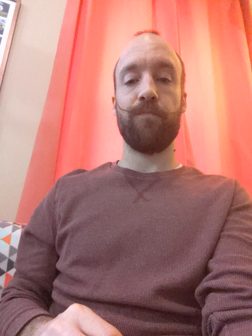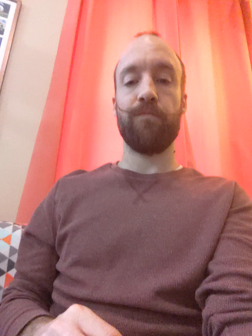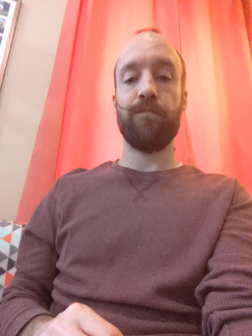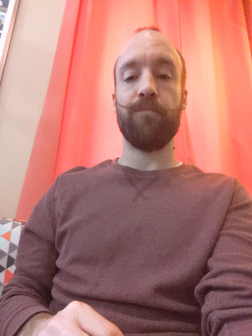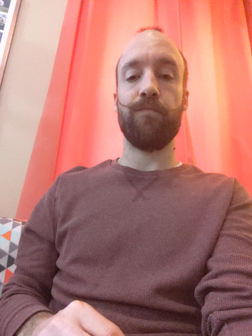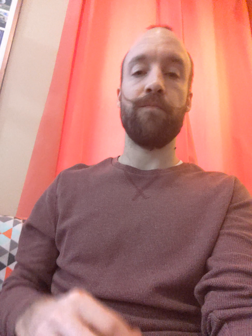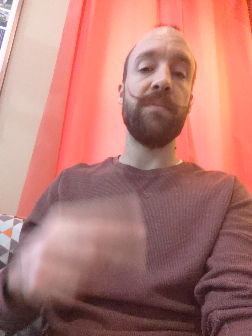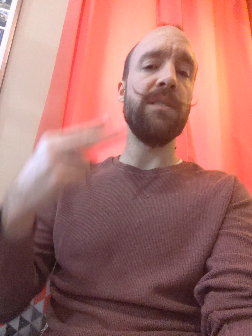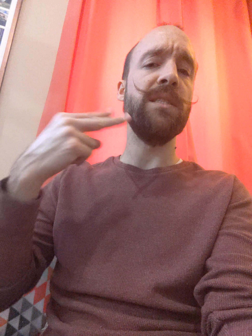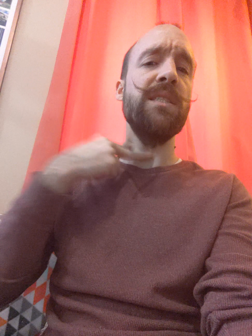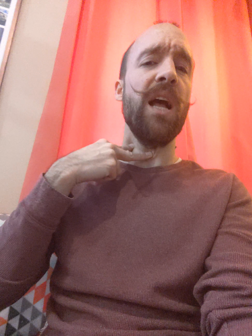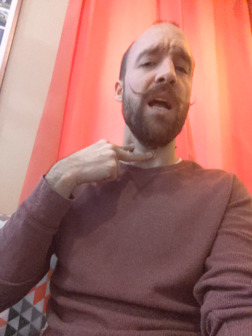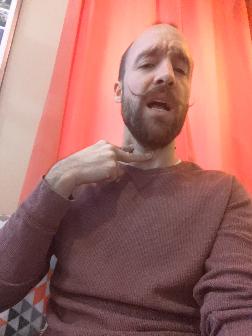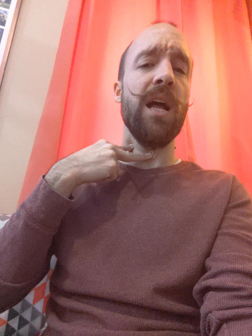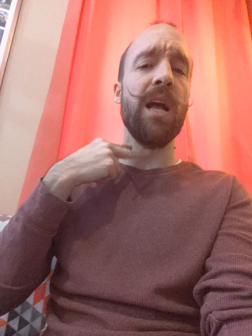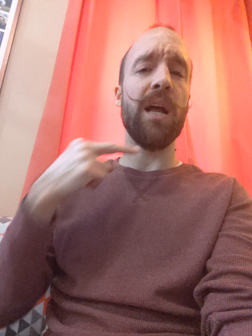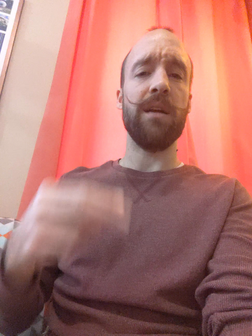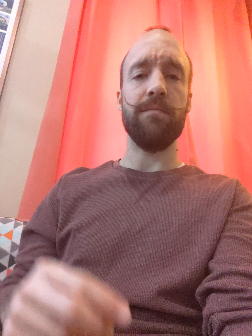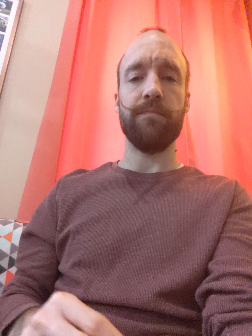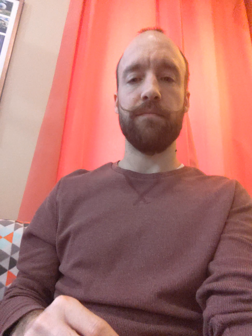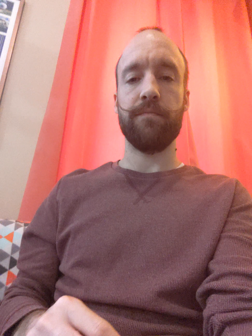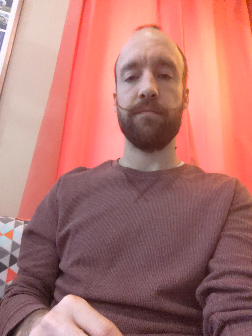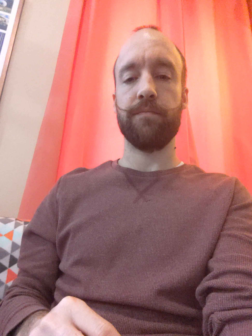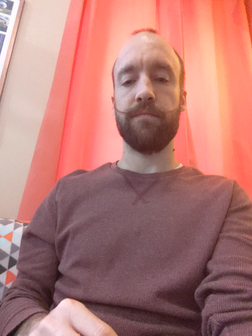stuck